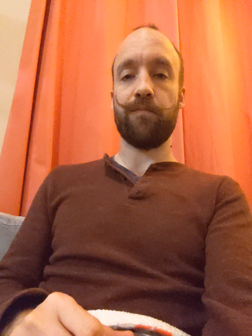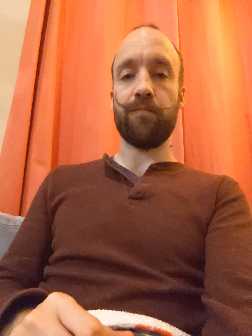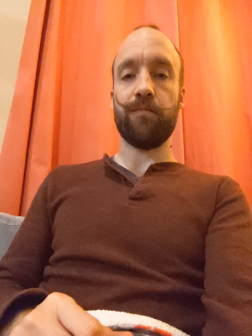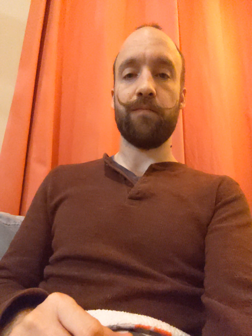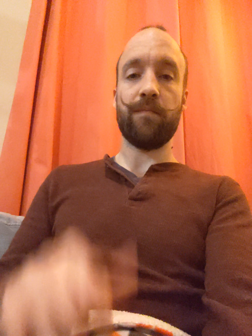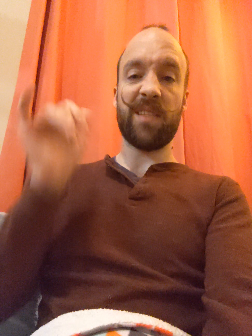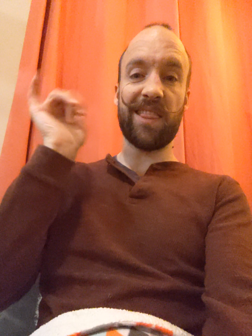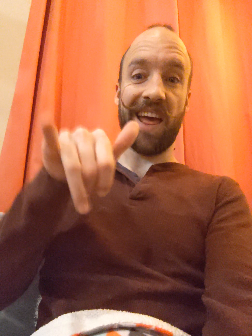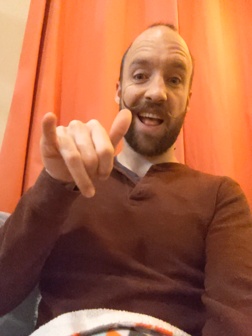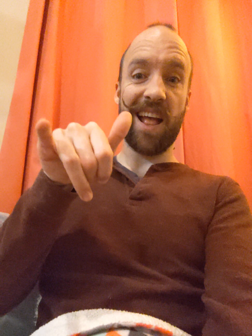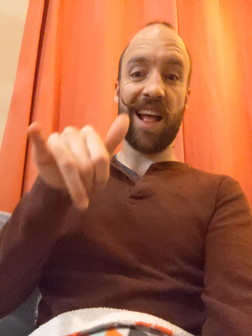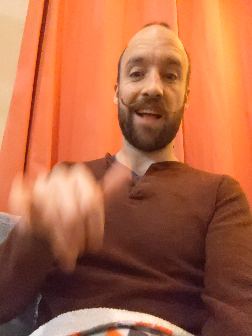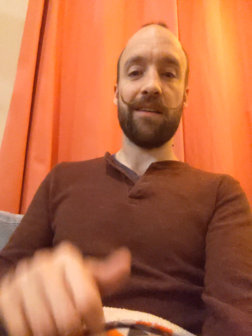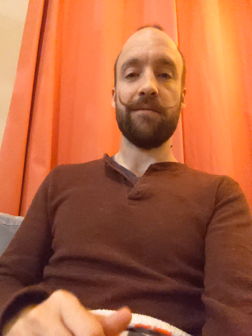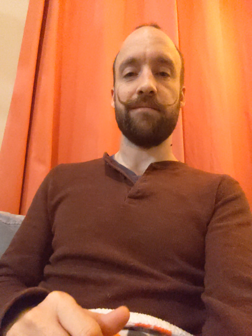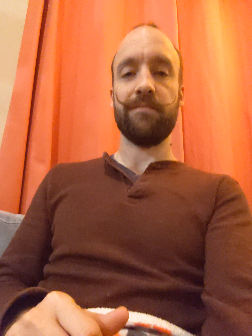that